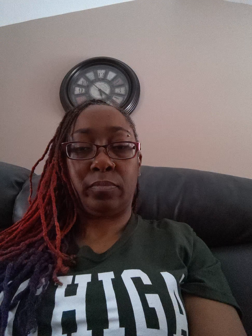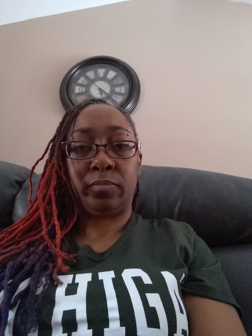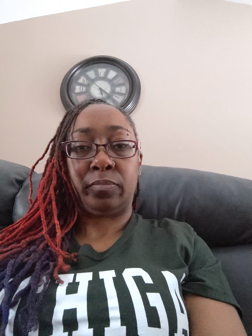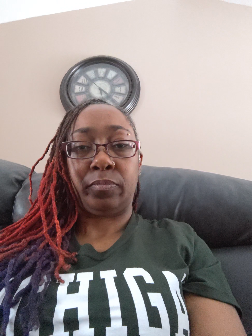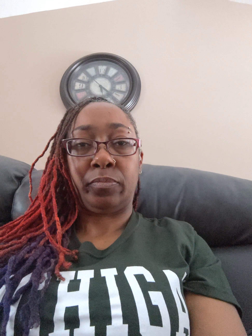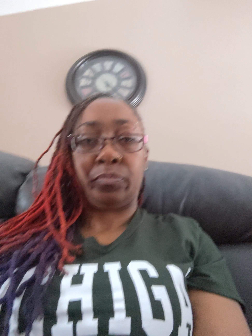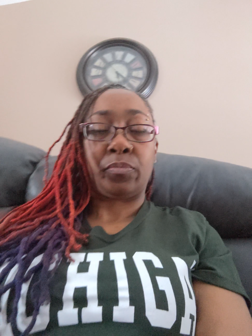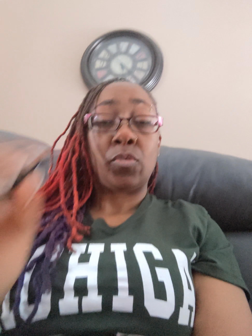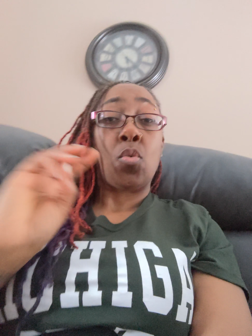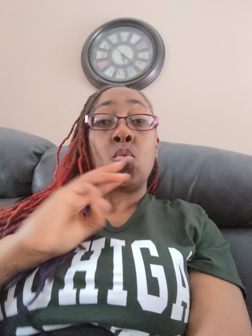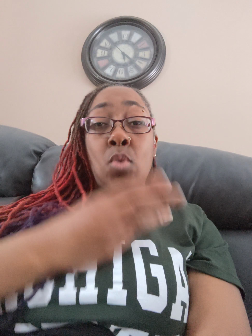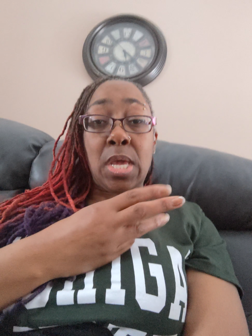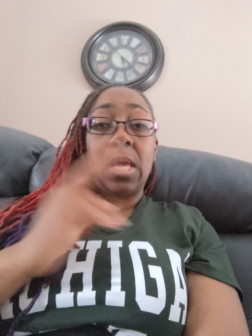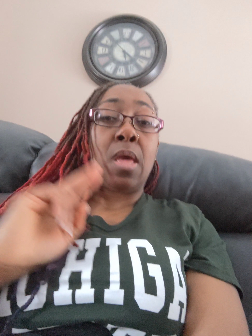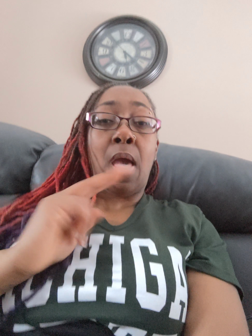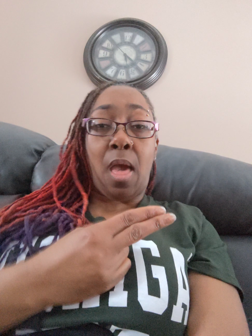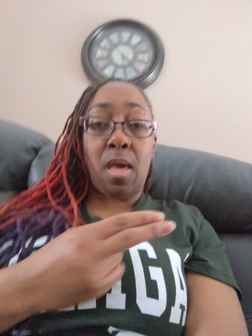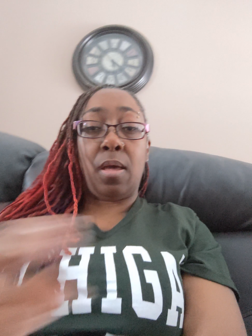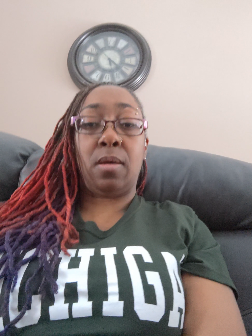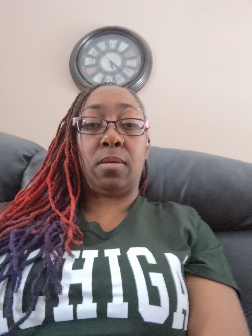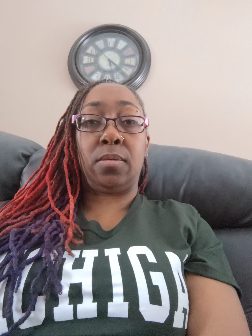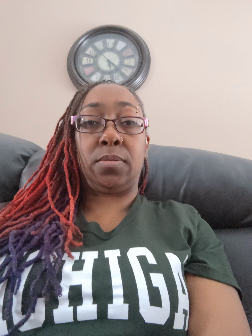we